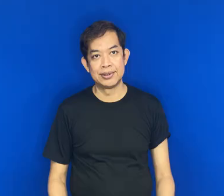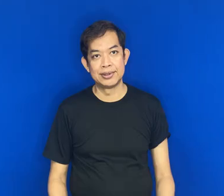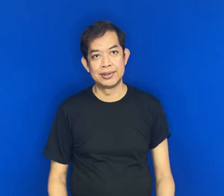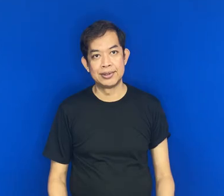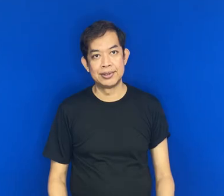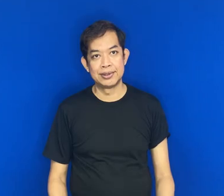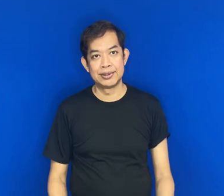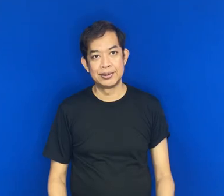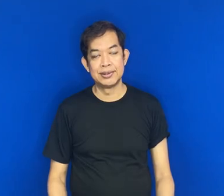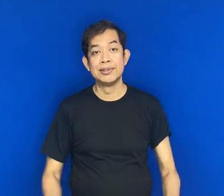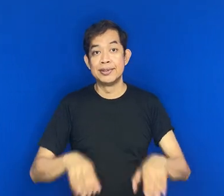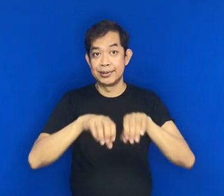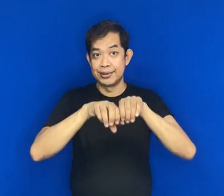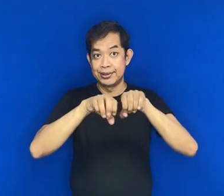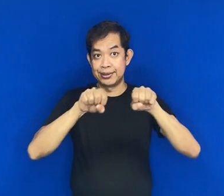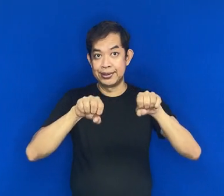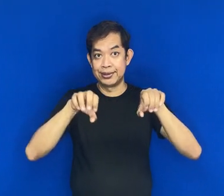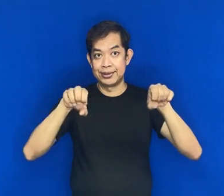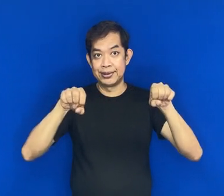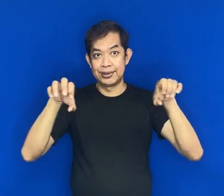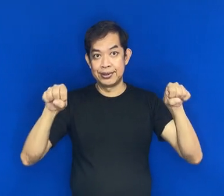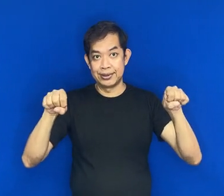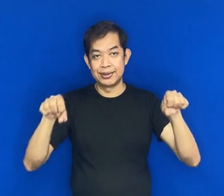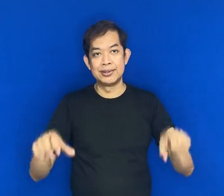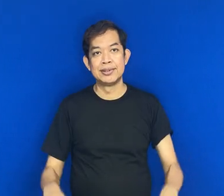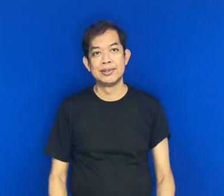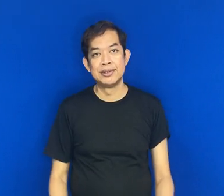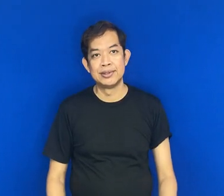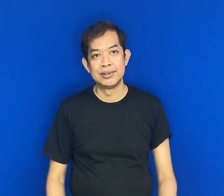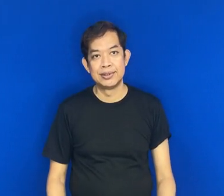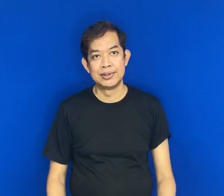longanisa